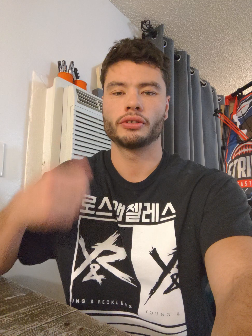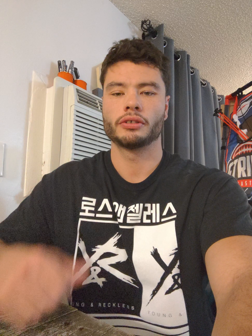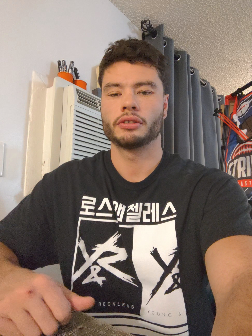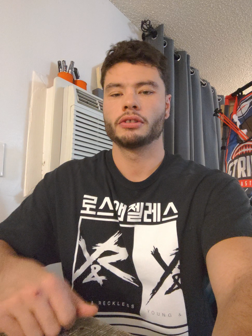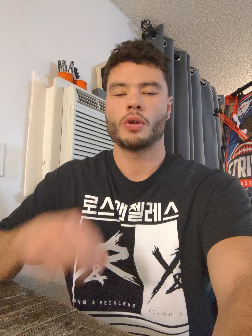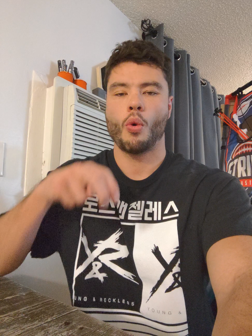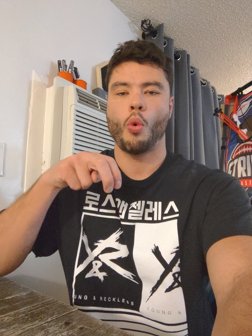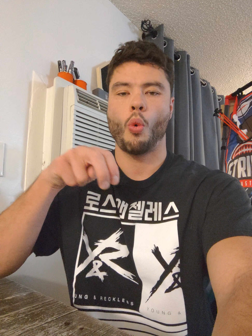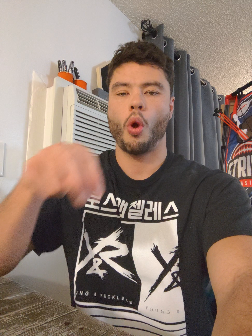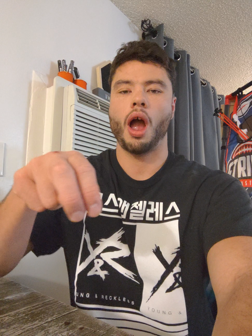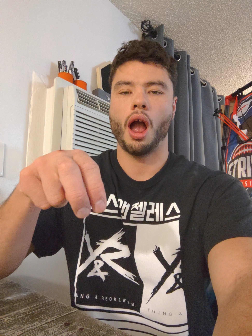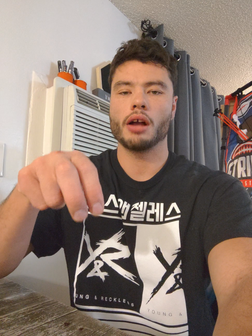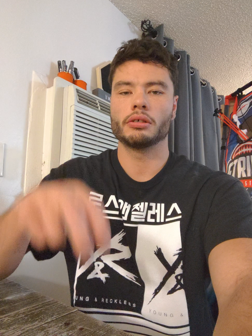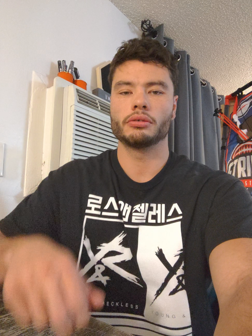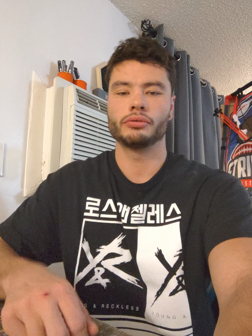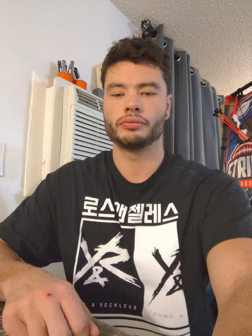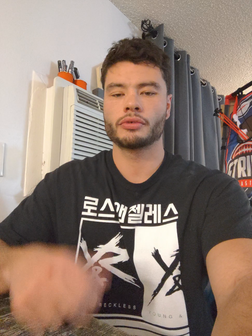ride